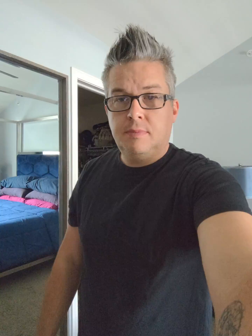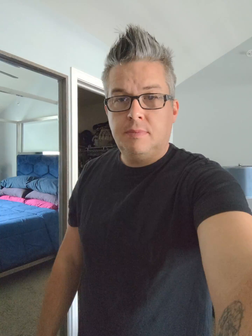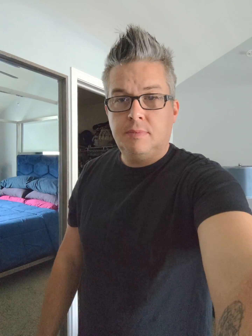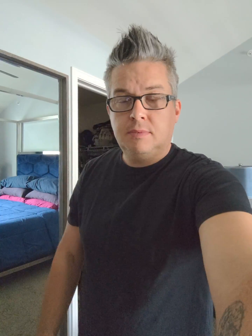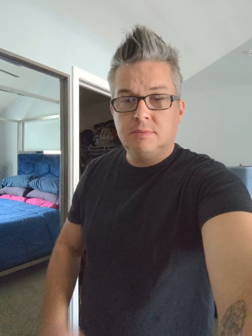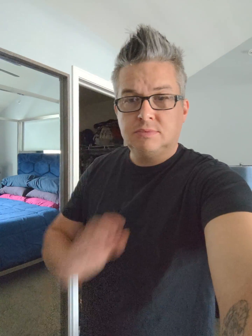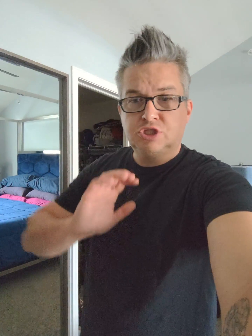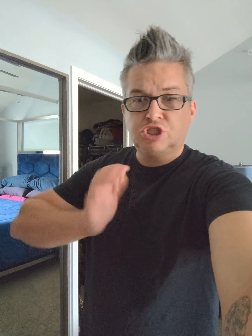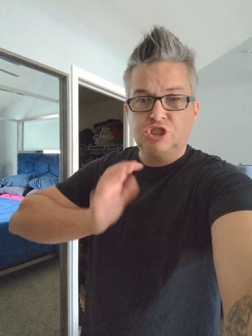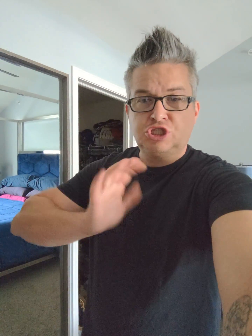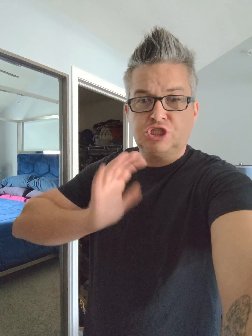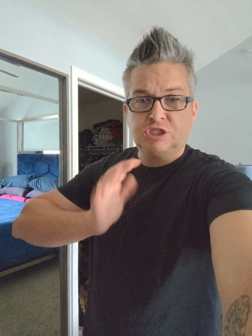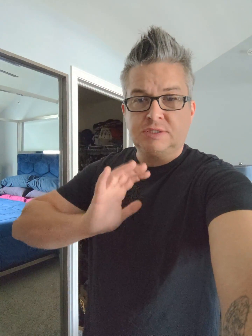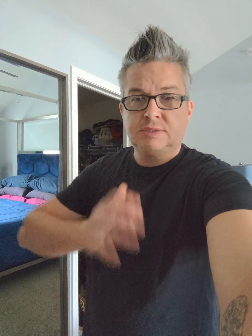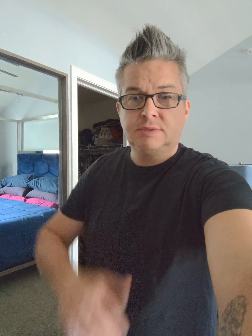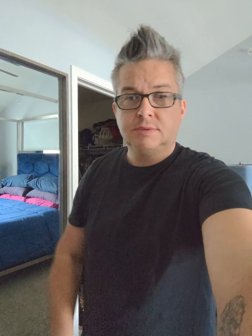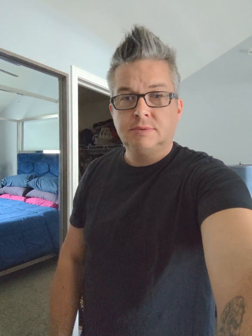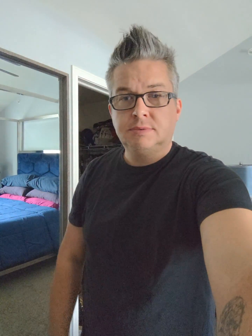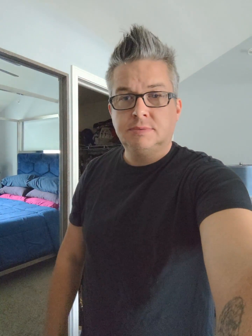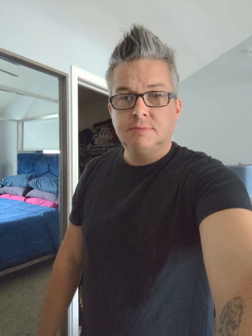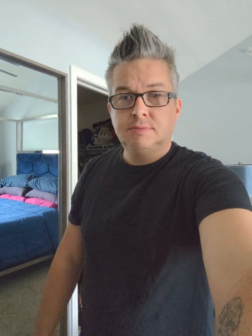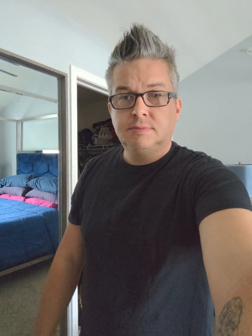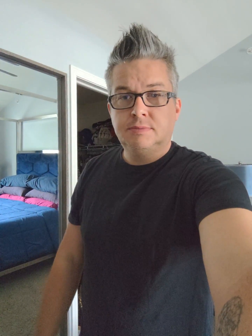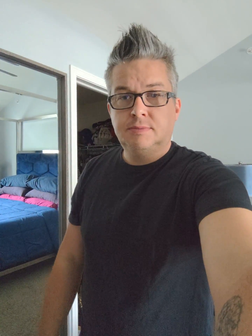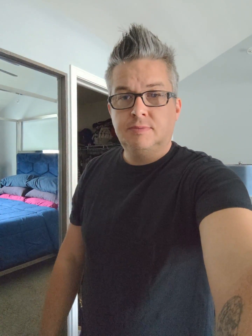cheese